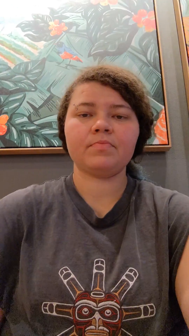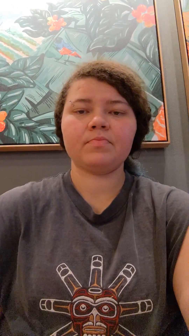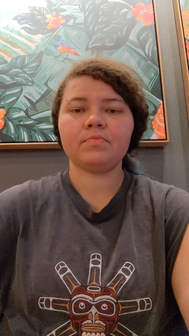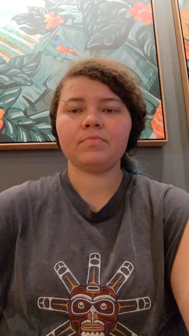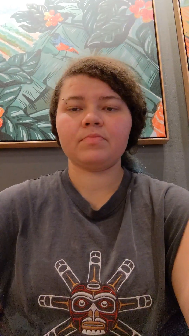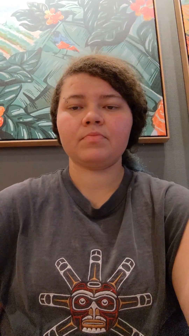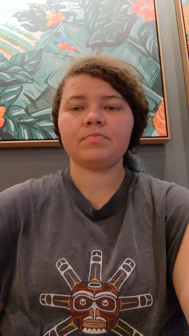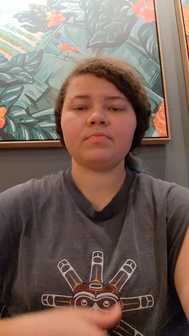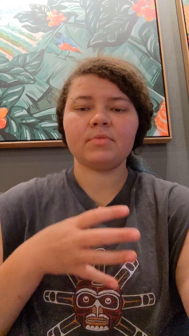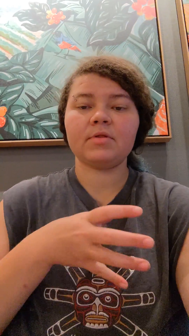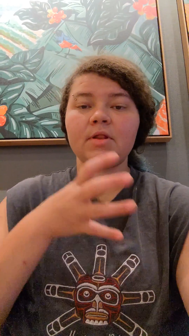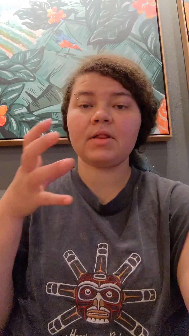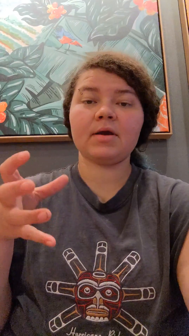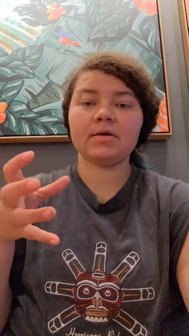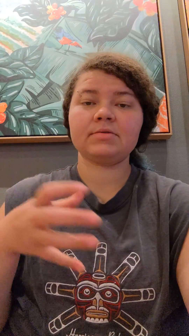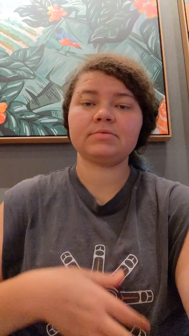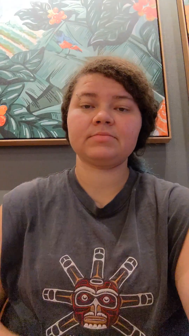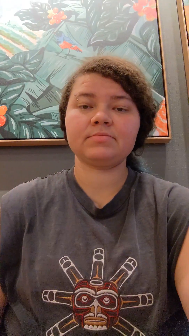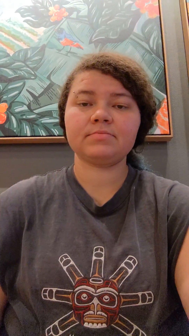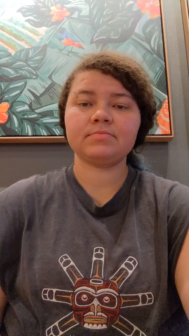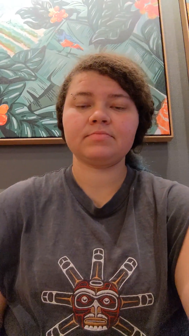a lot